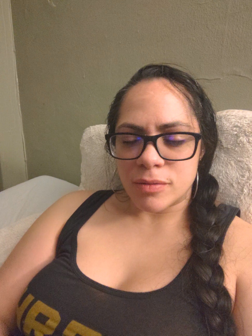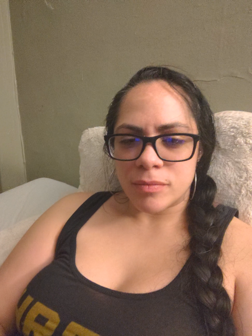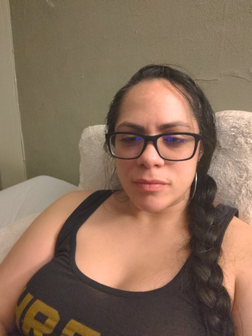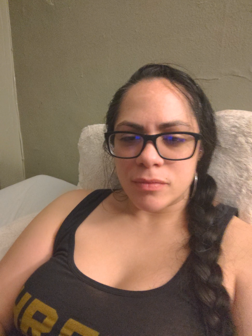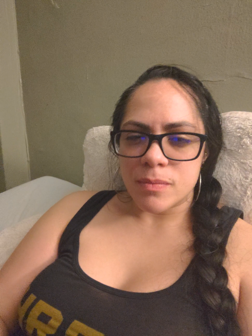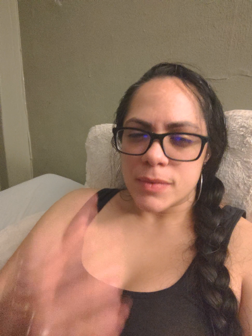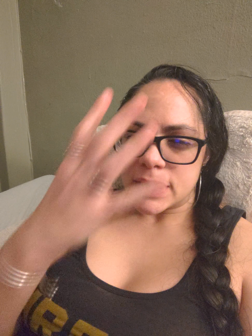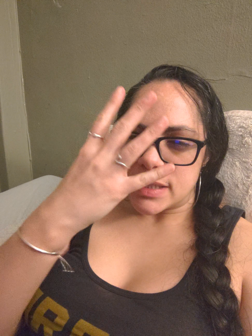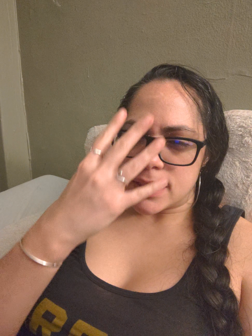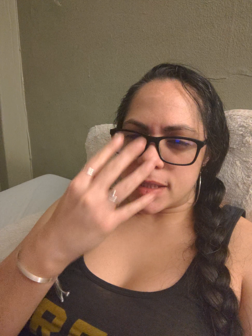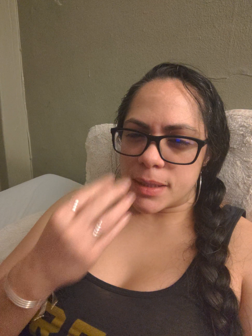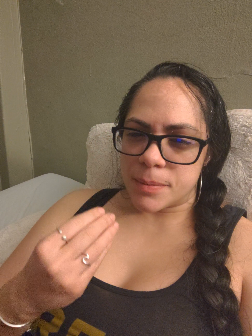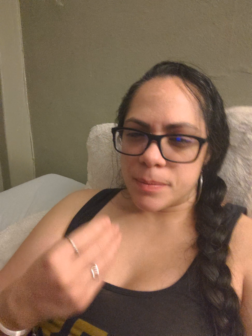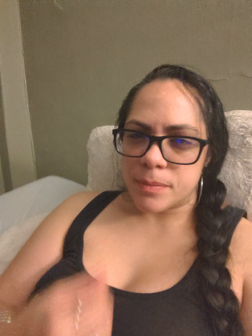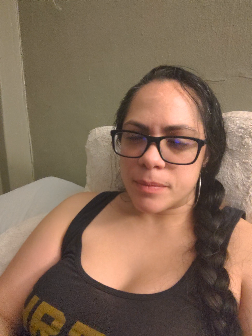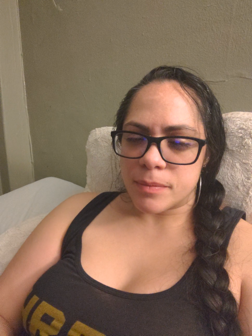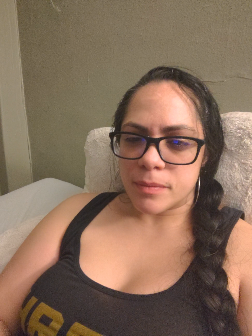sleep